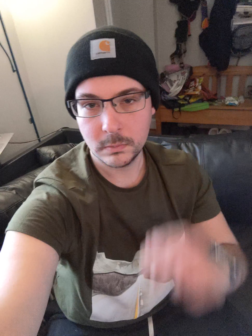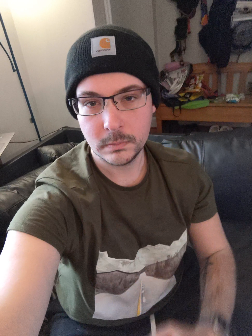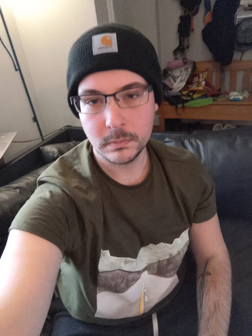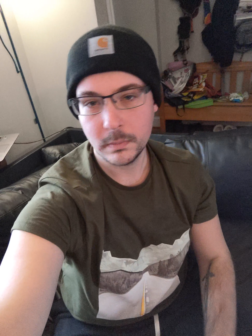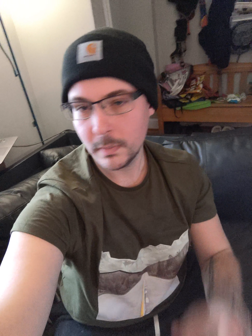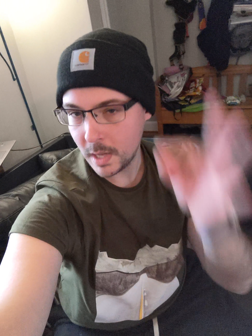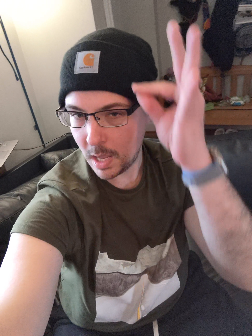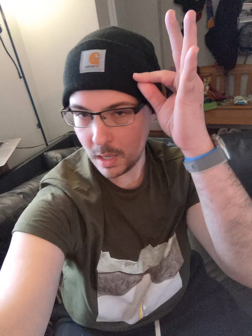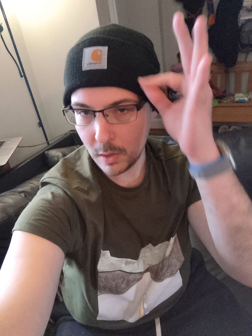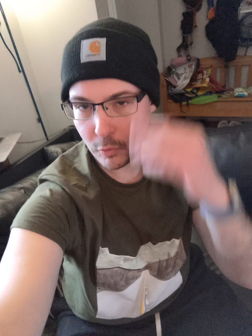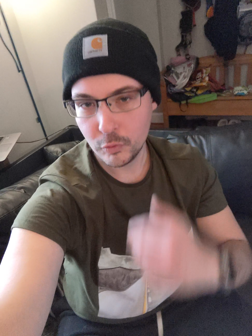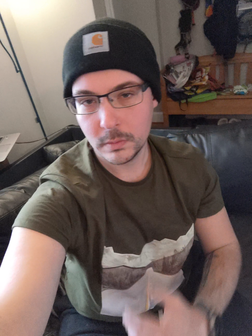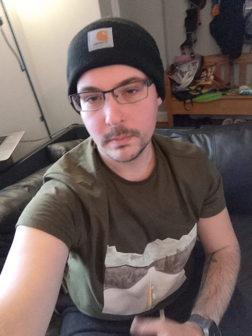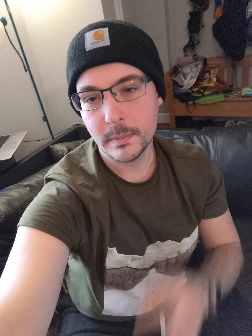hair